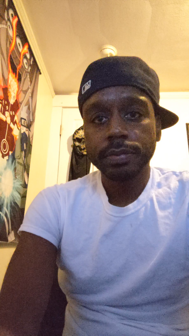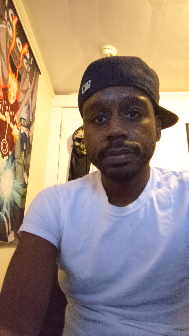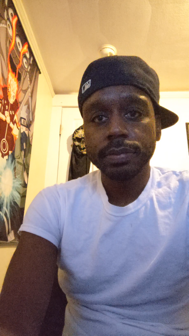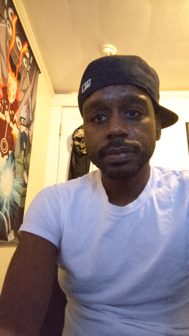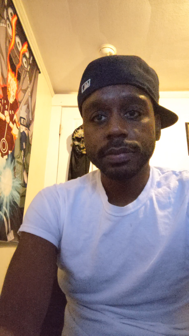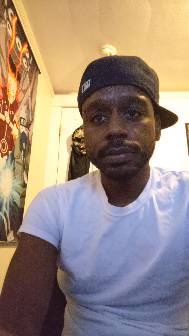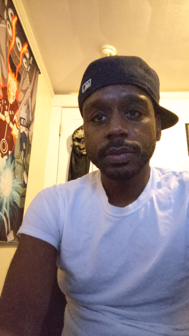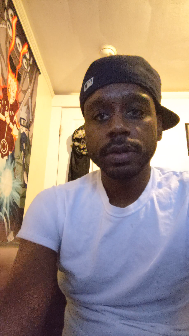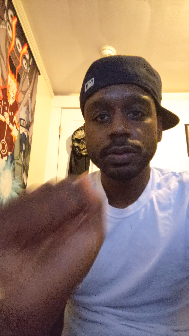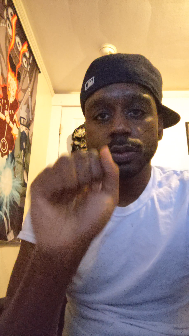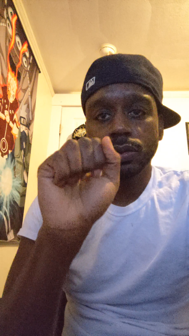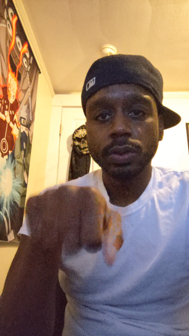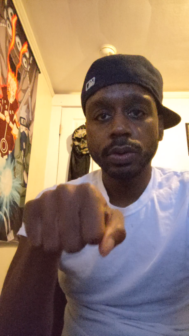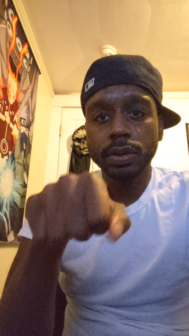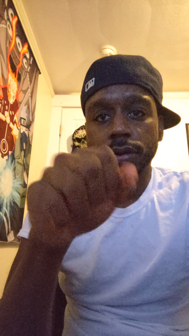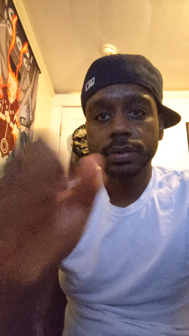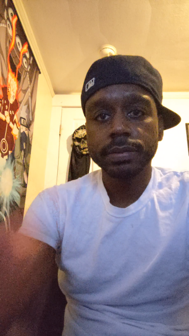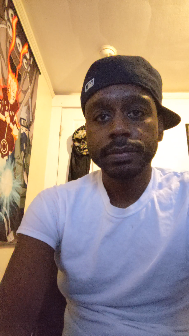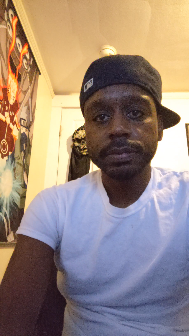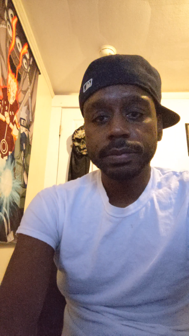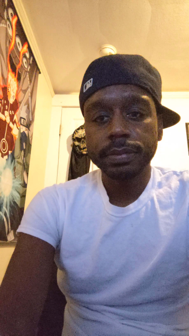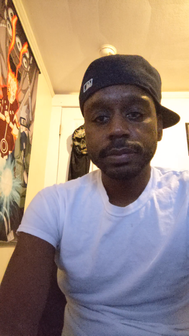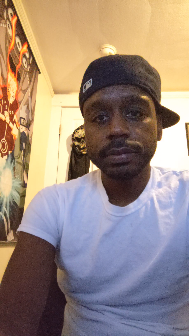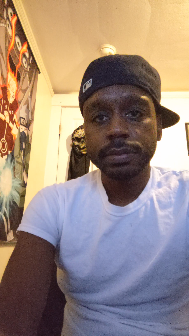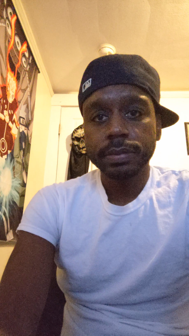could